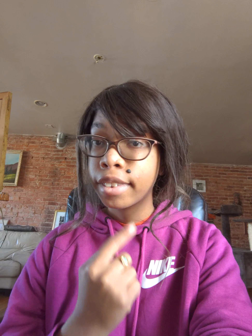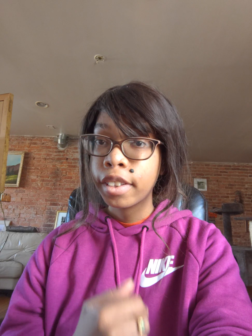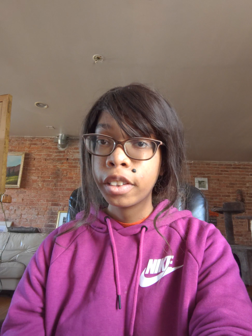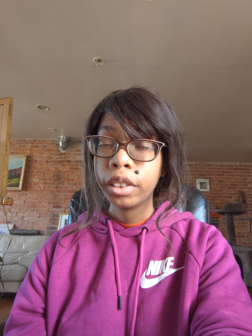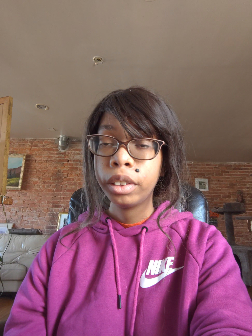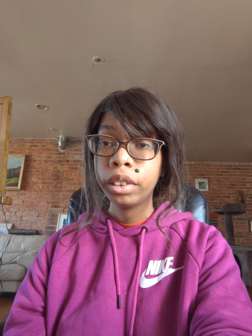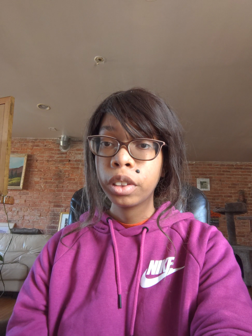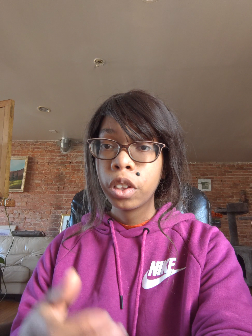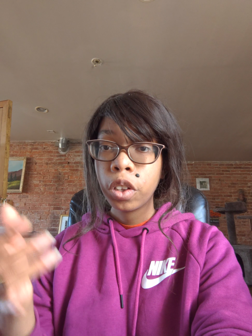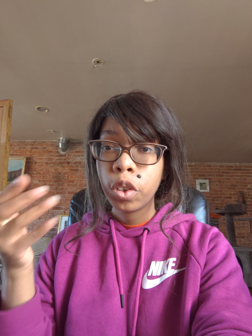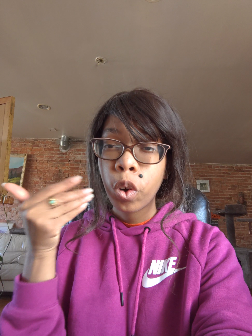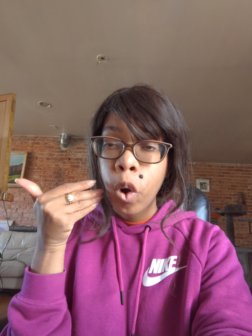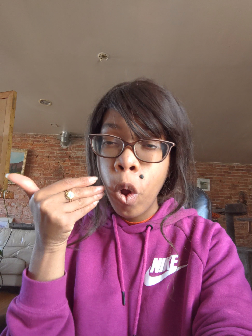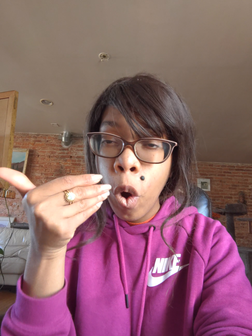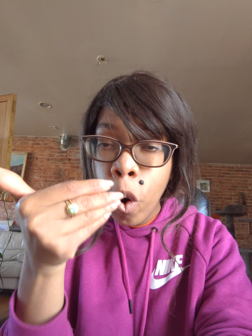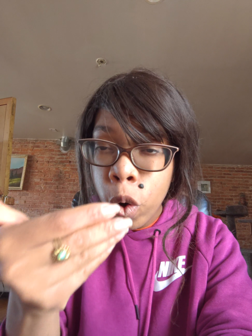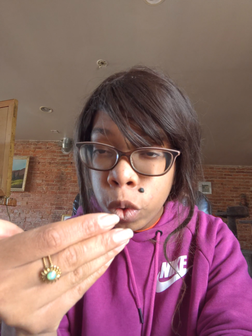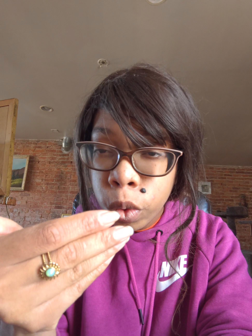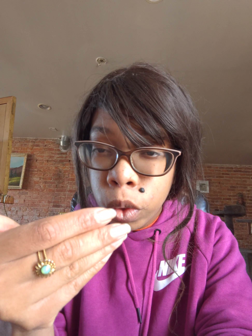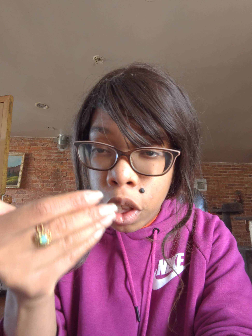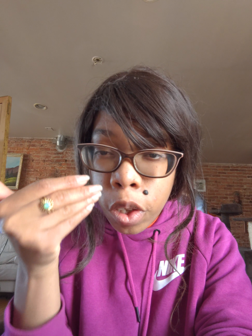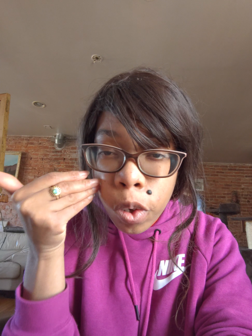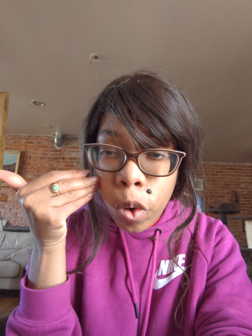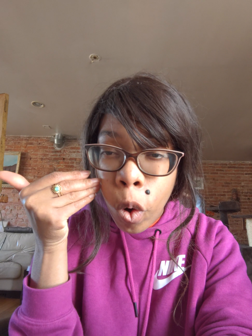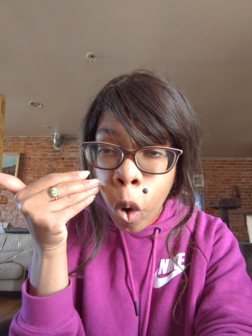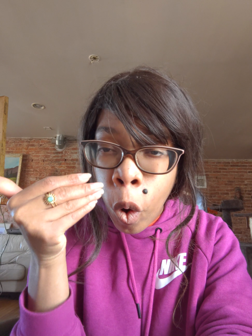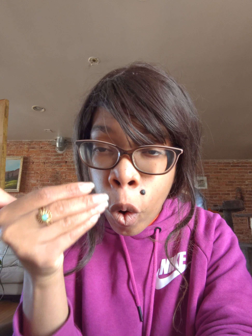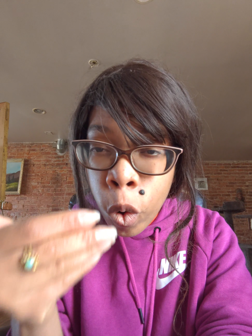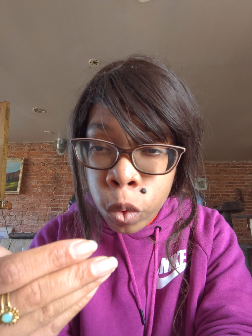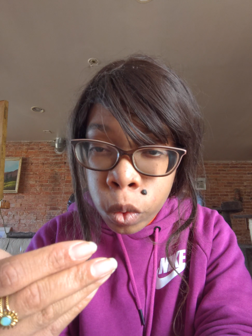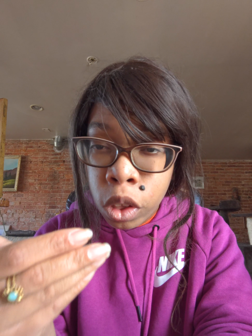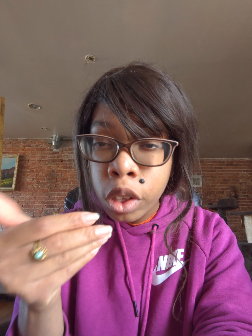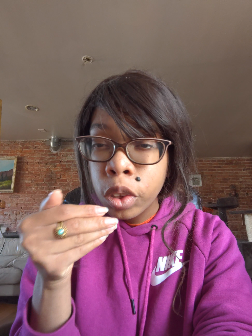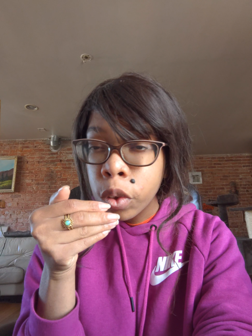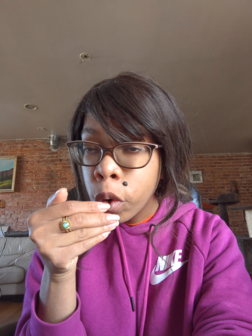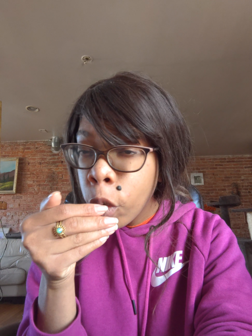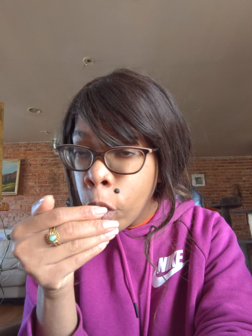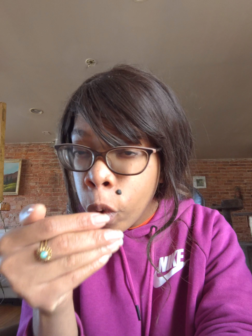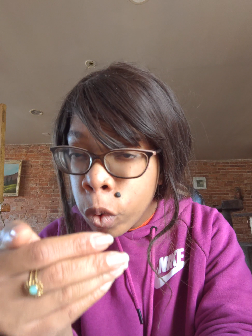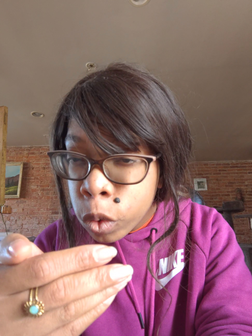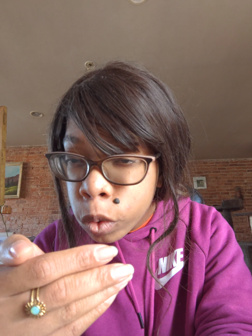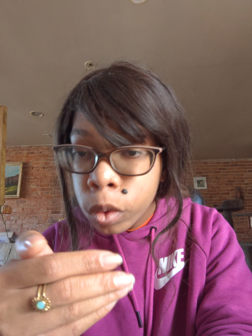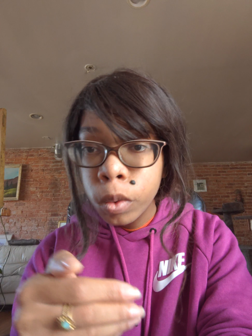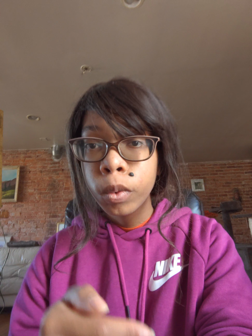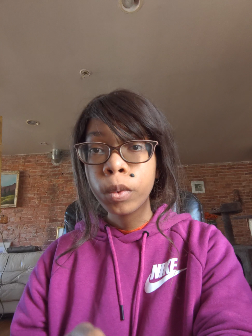close